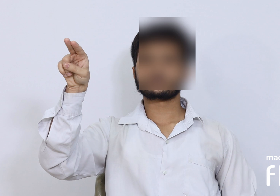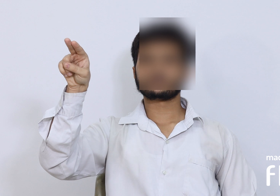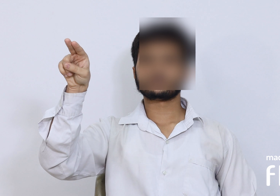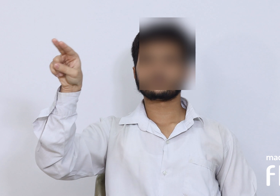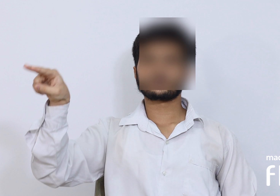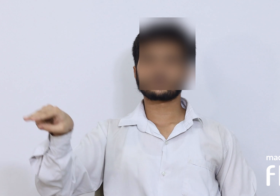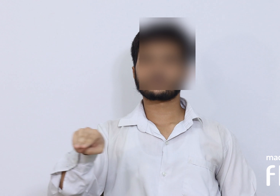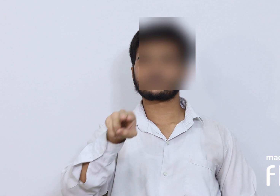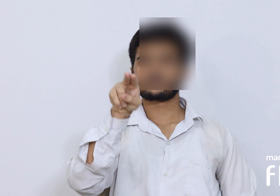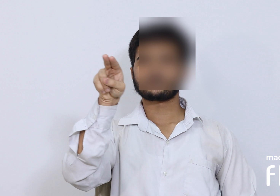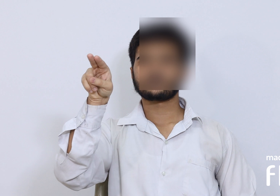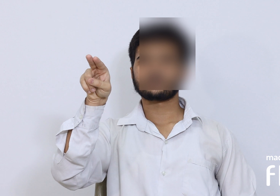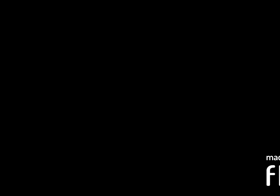ہ